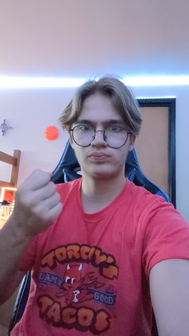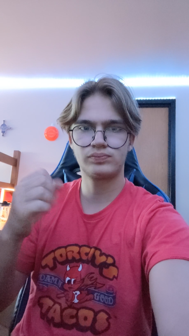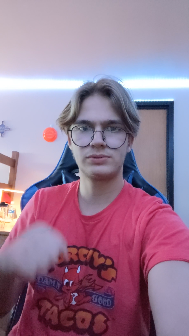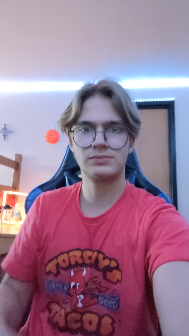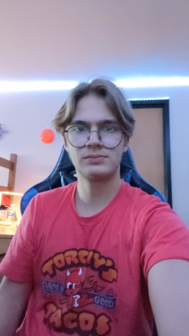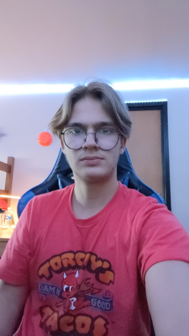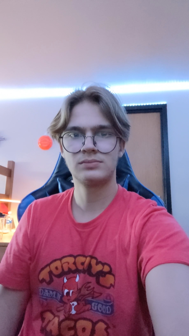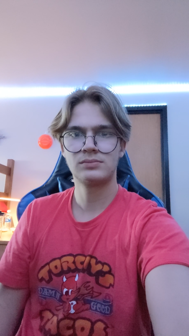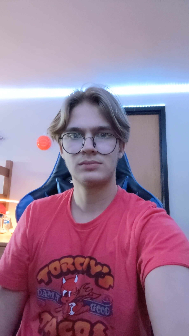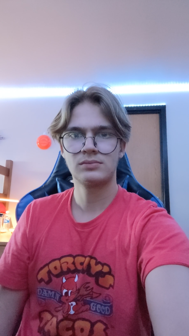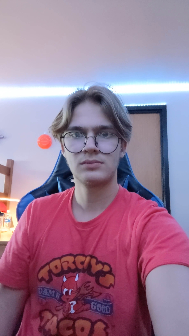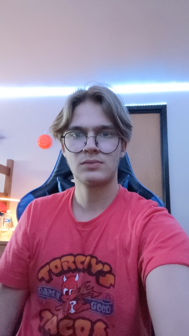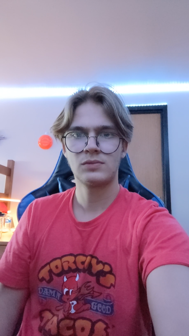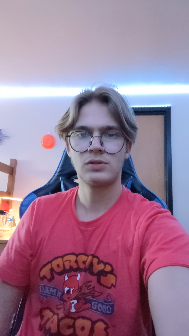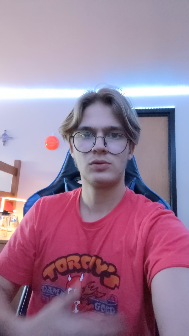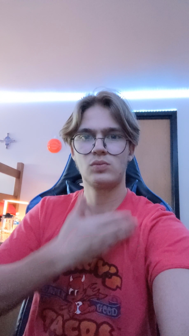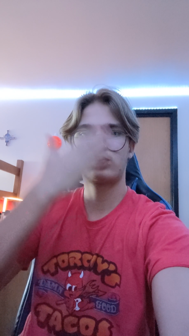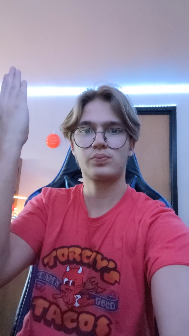all gone